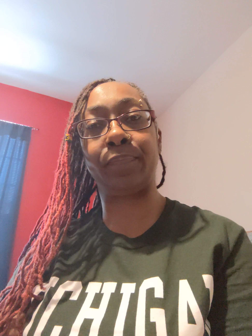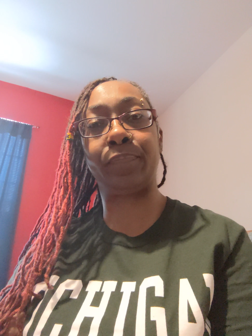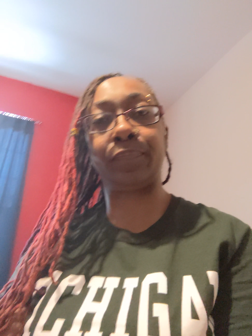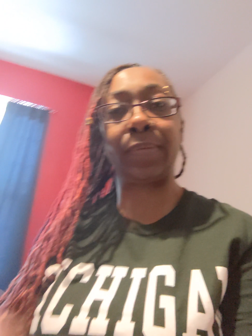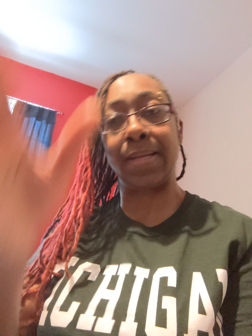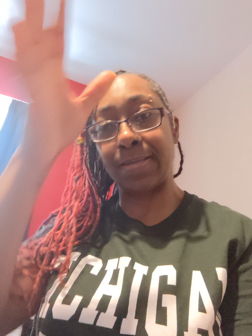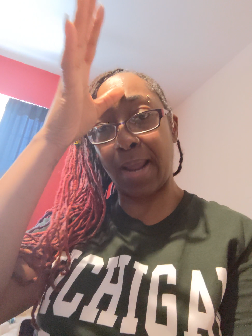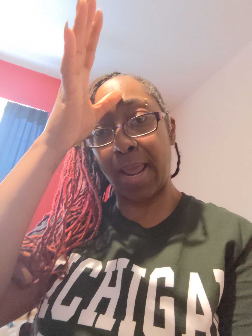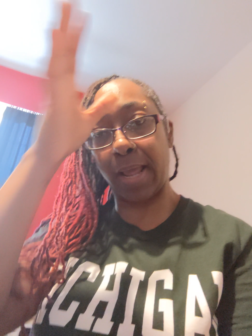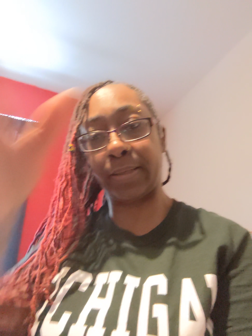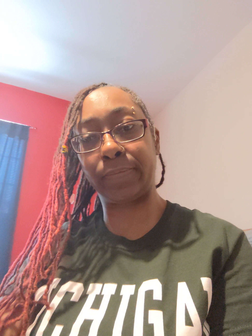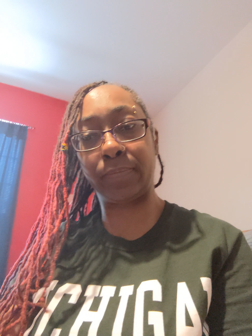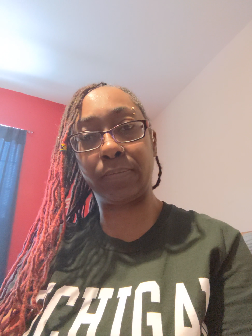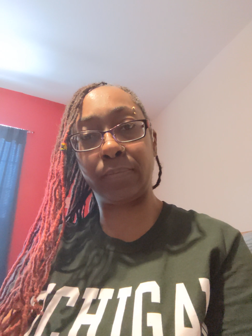dad